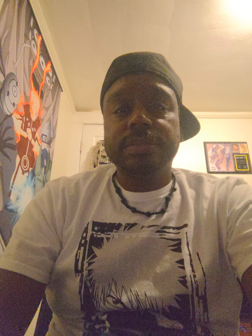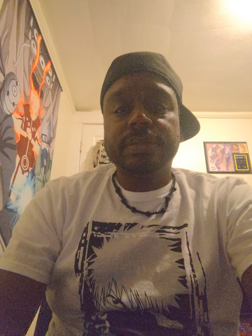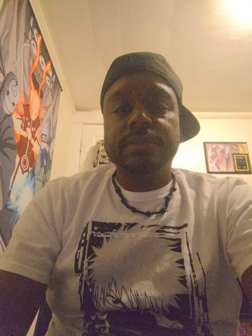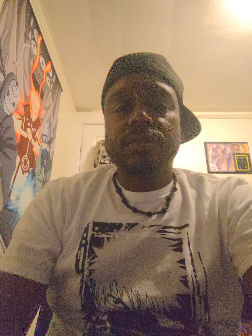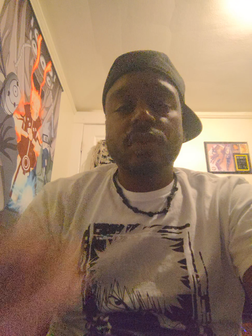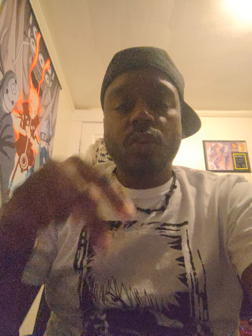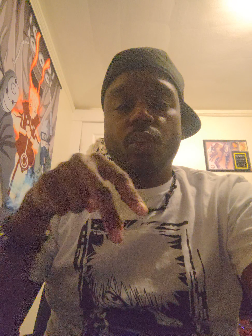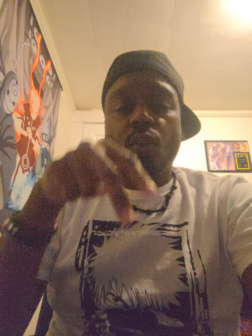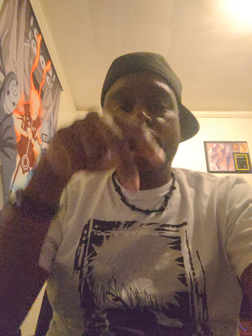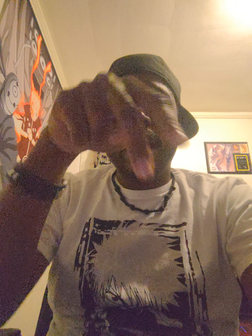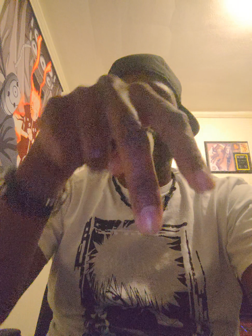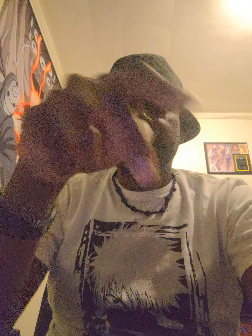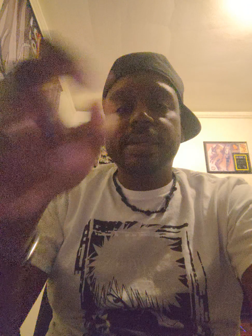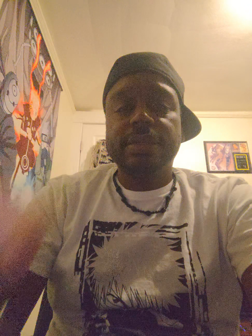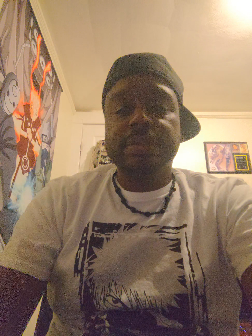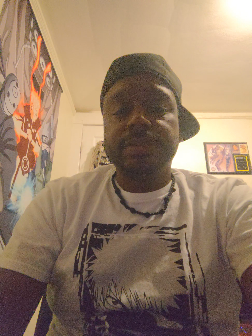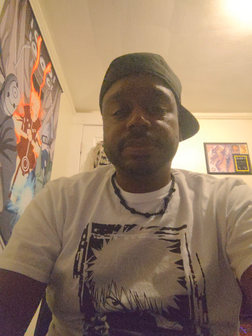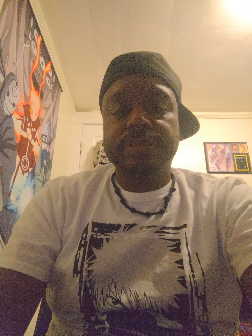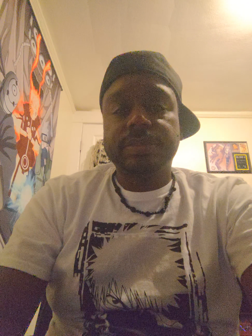ride